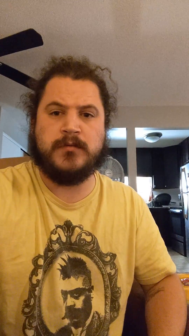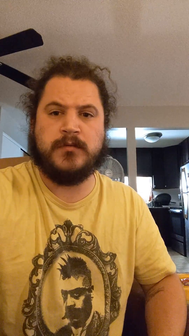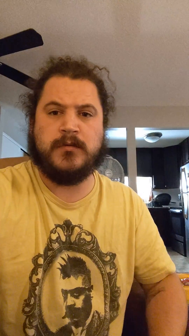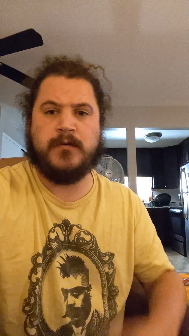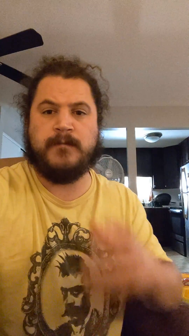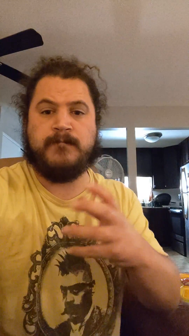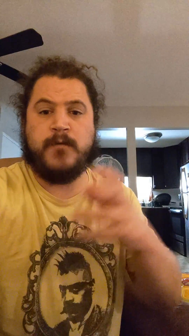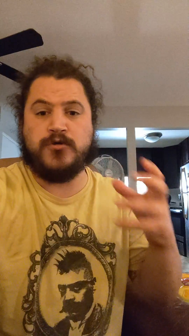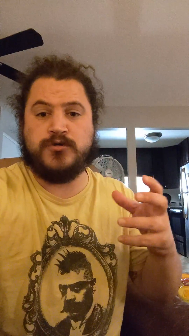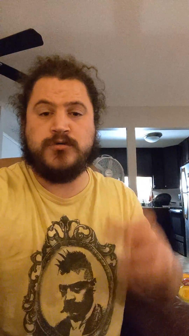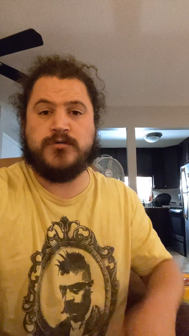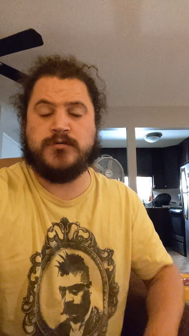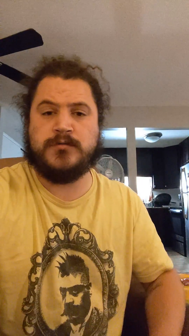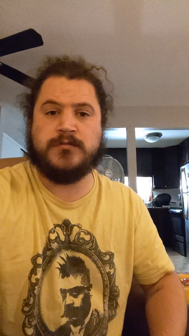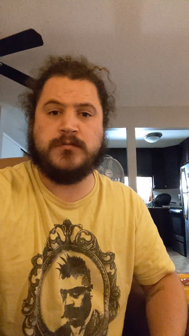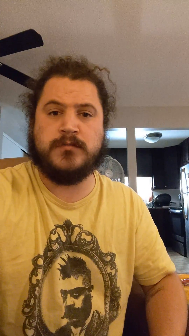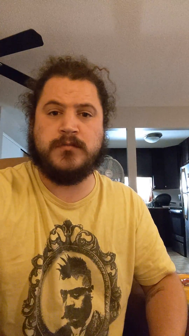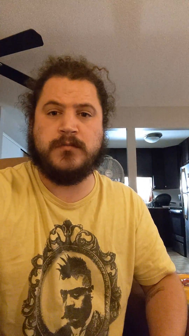much